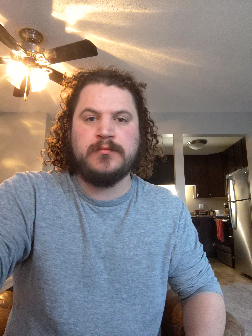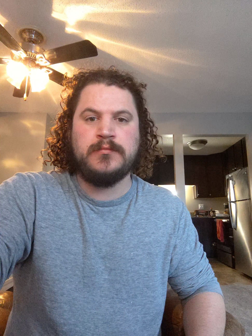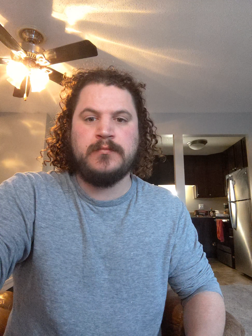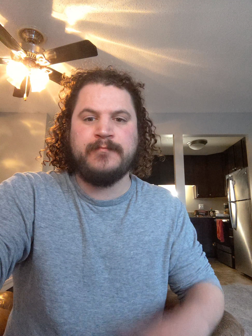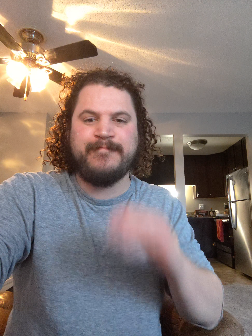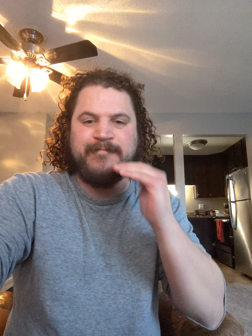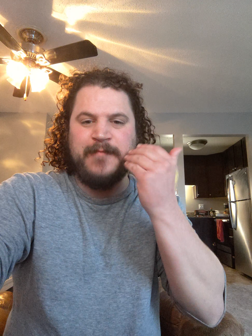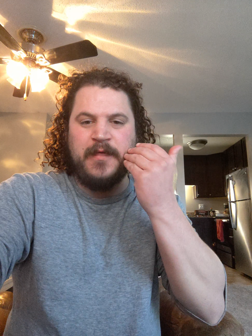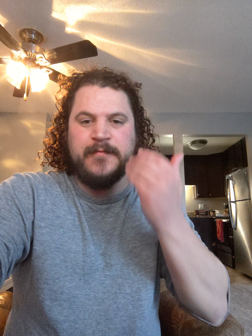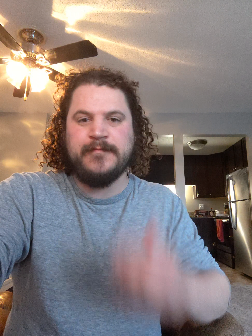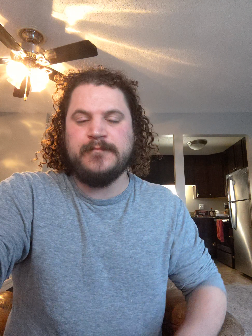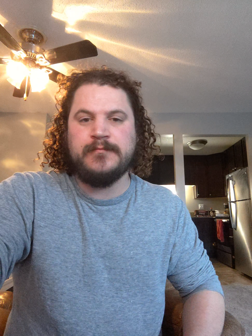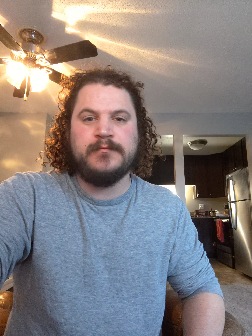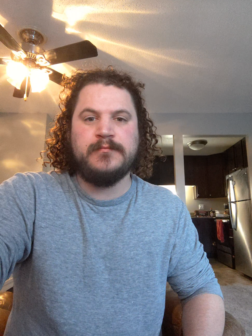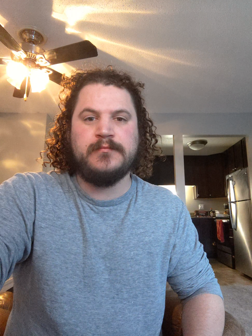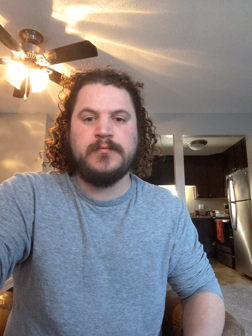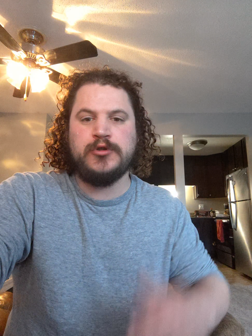smile